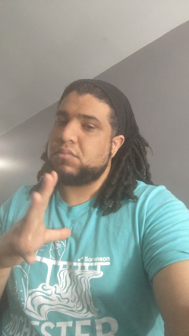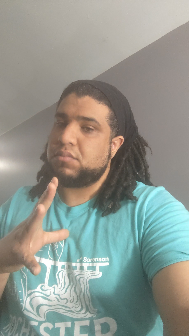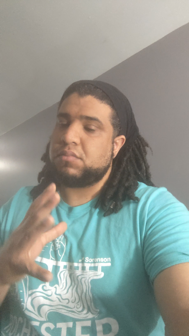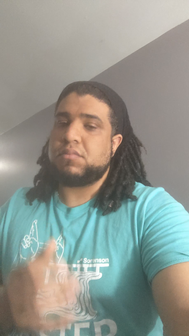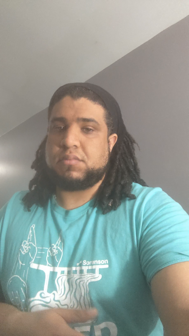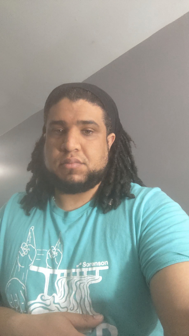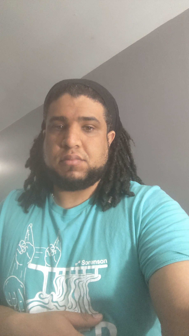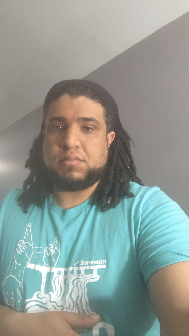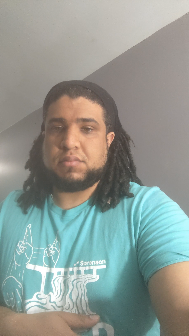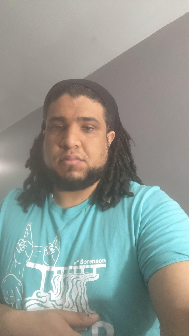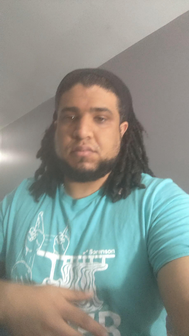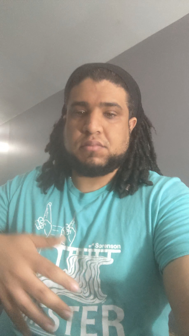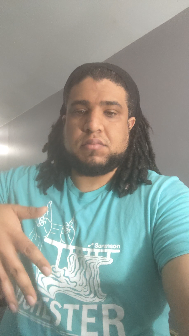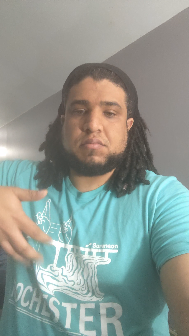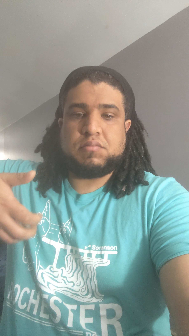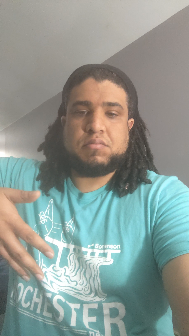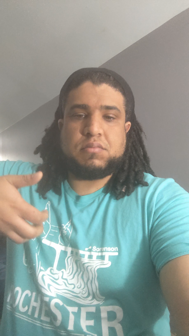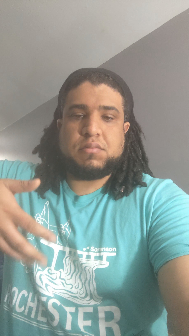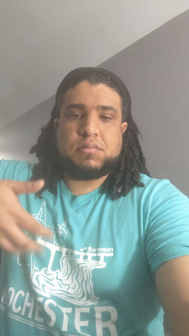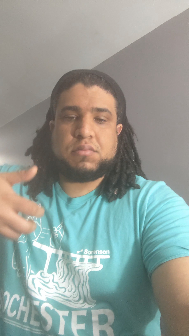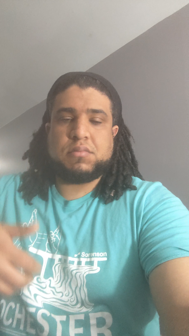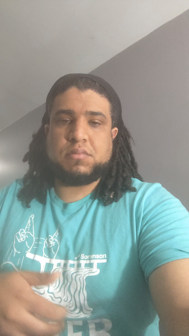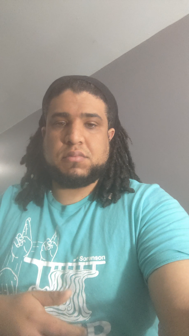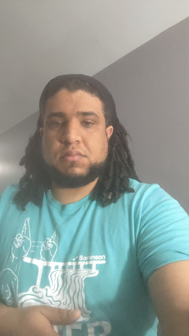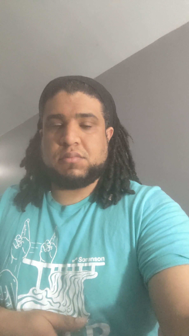monkey